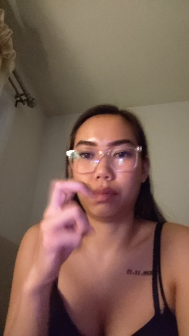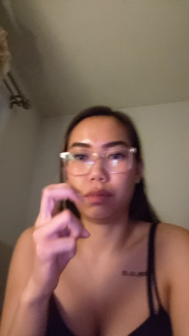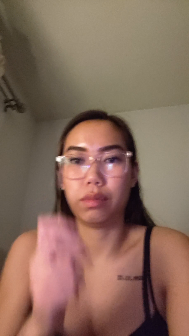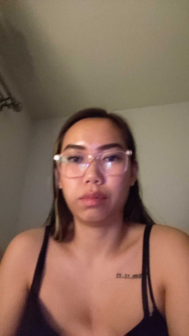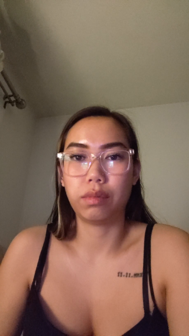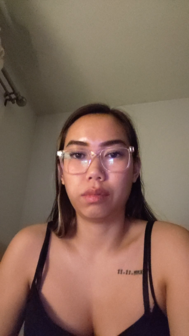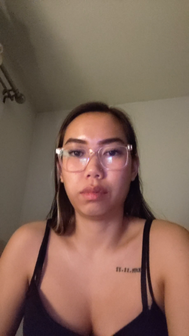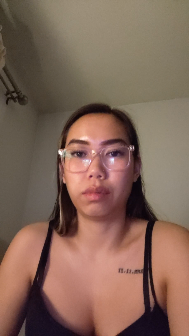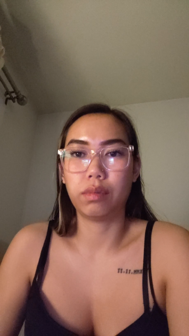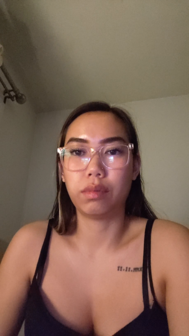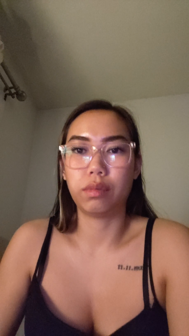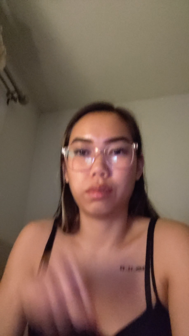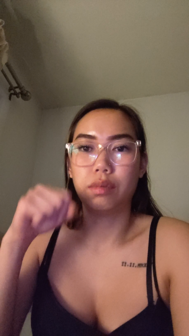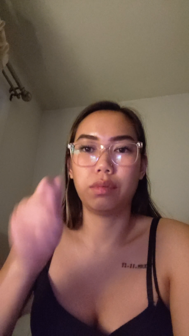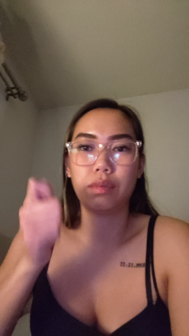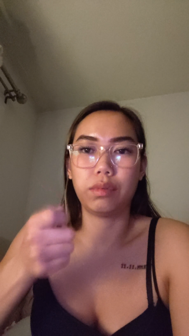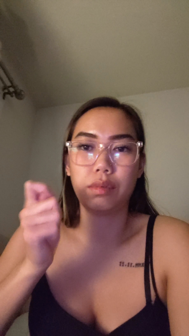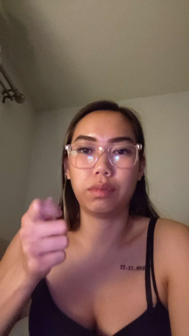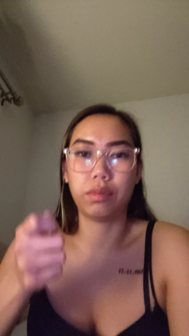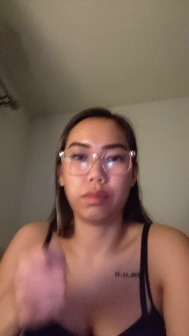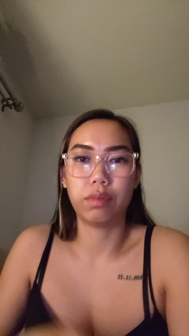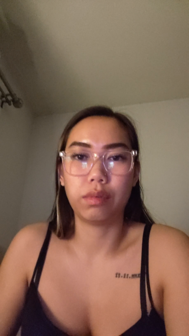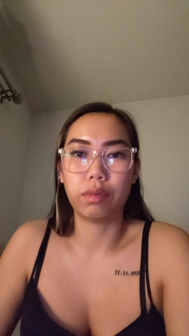cart